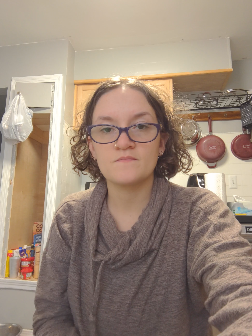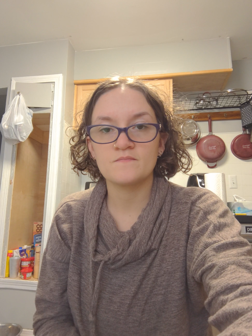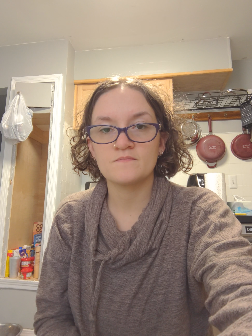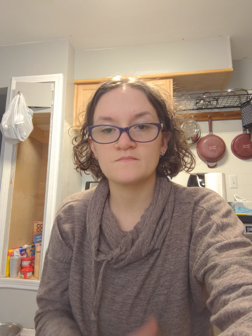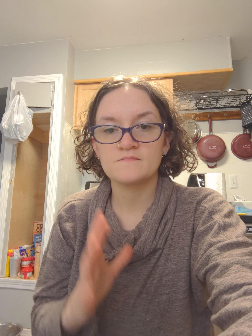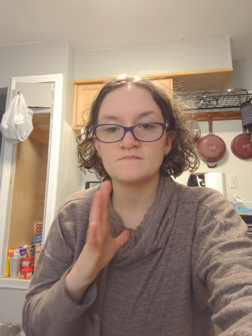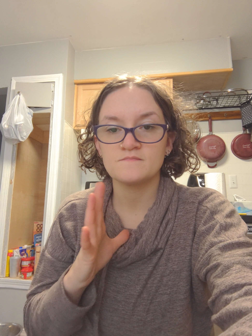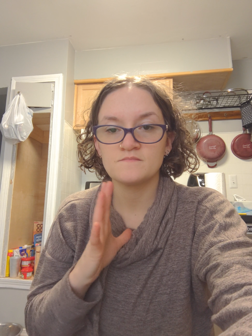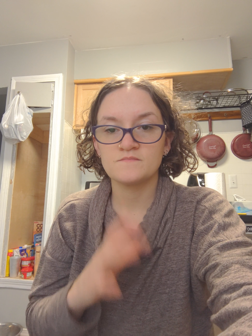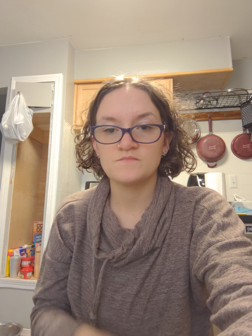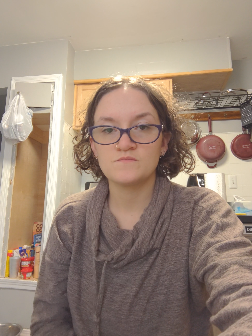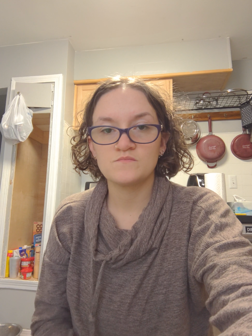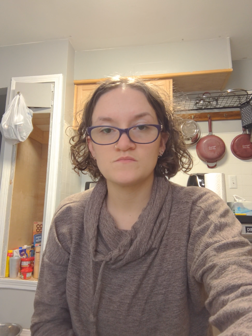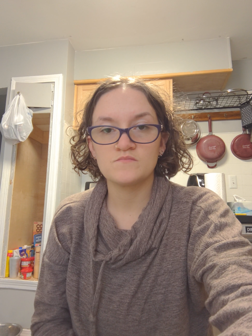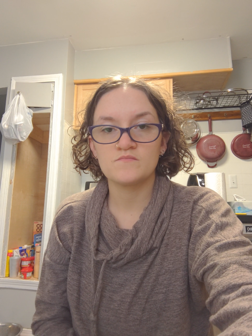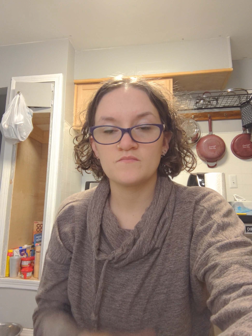fine